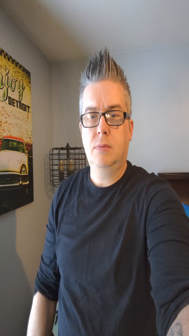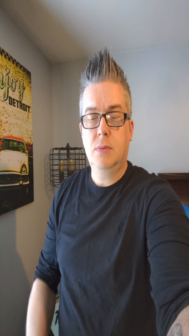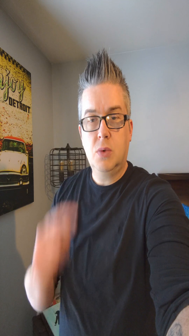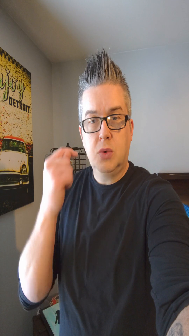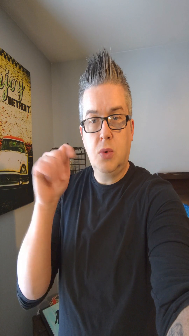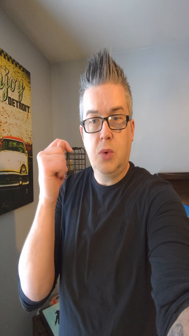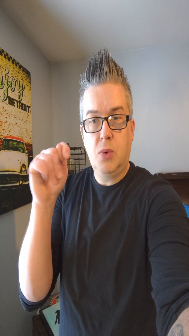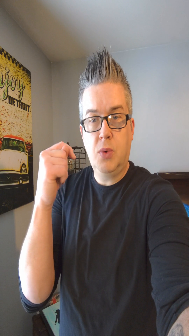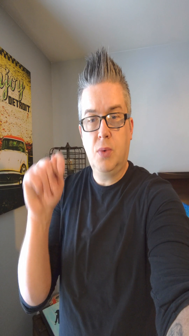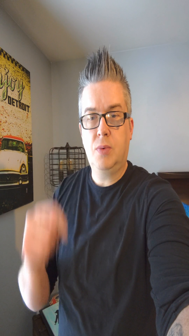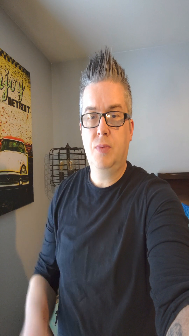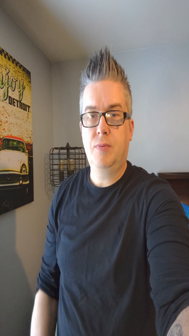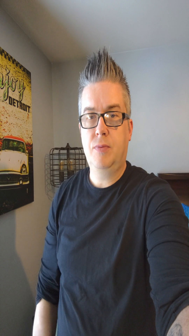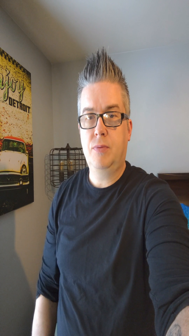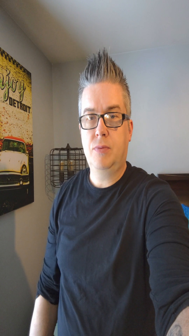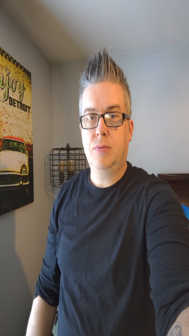toy